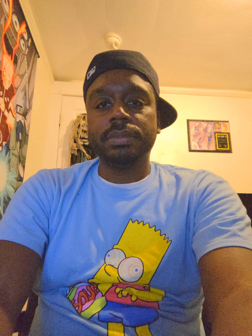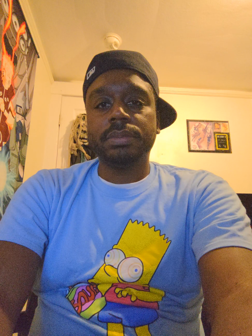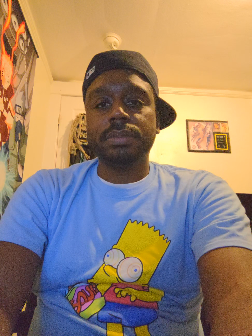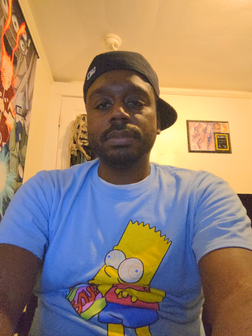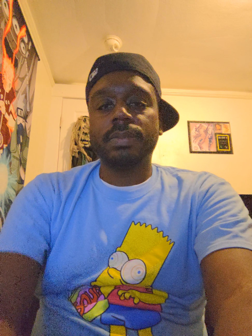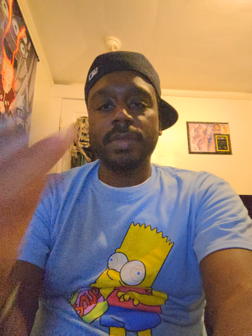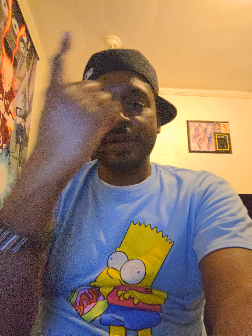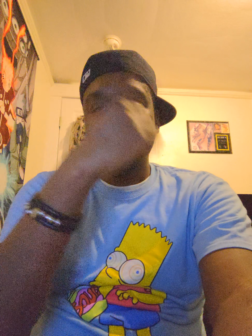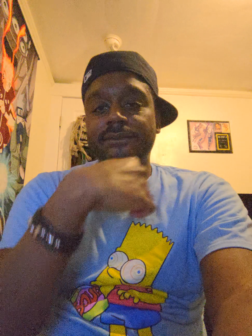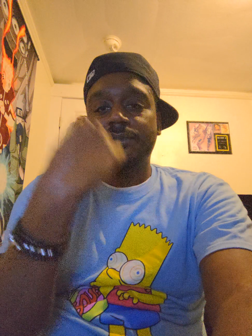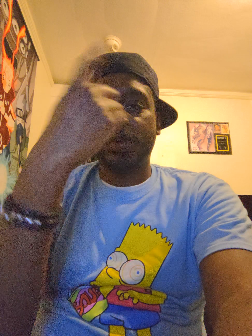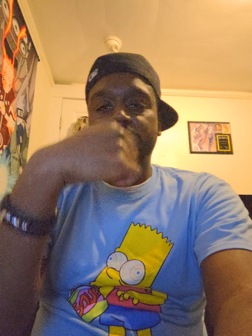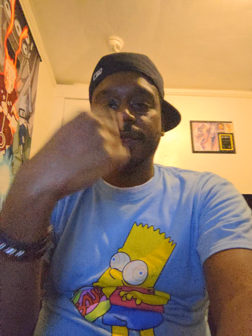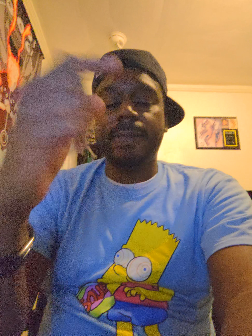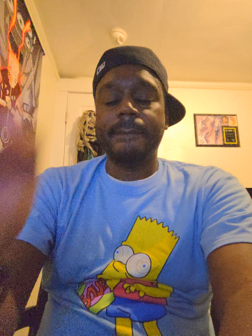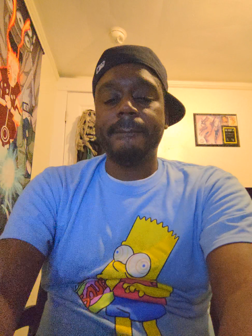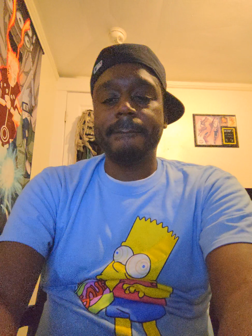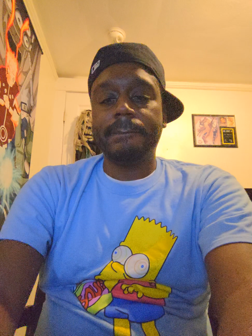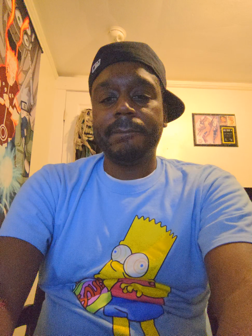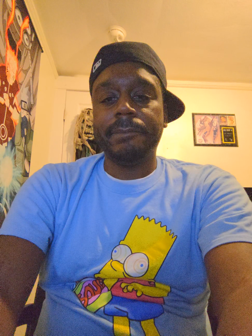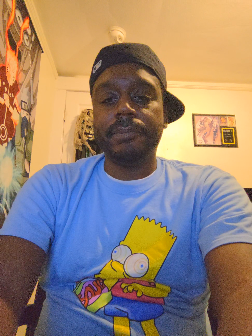face